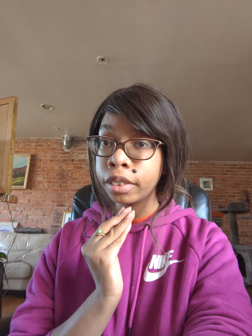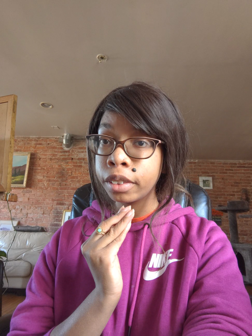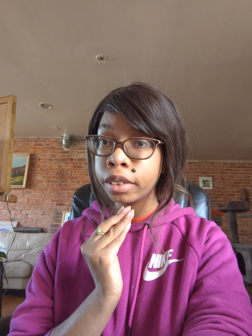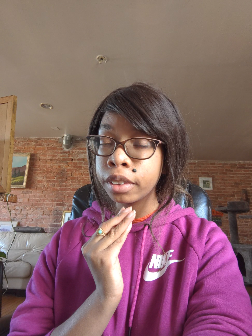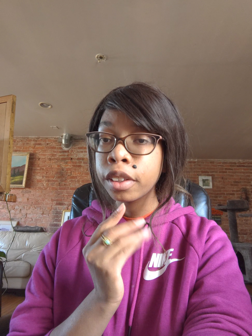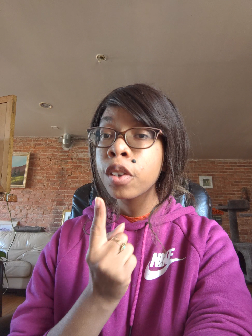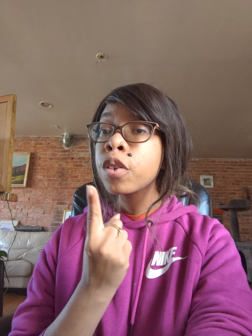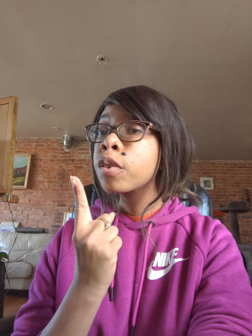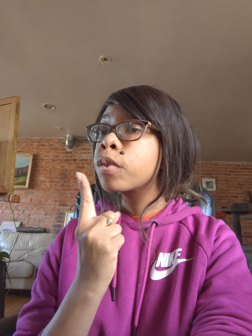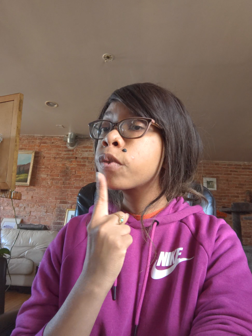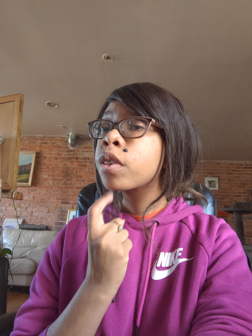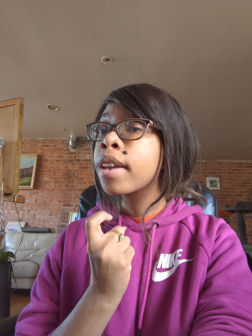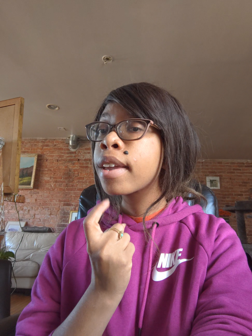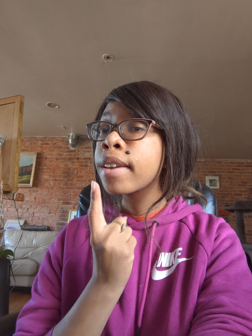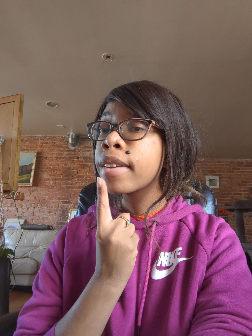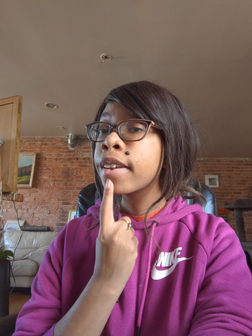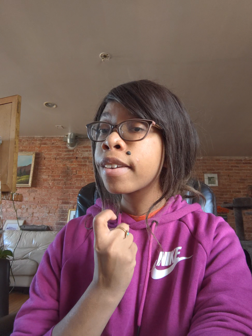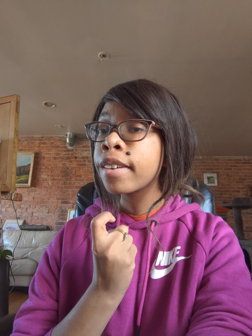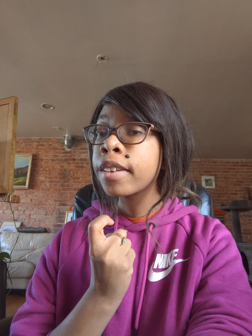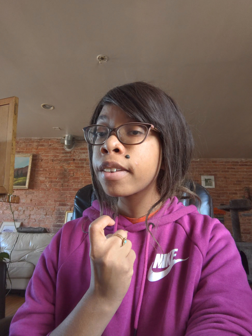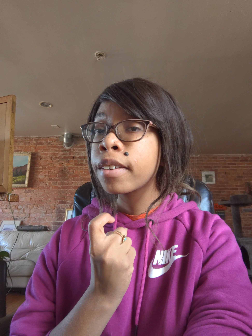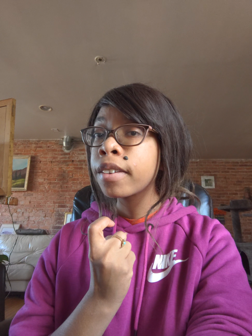red